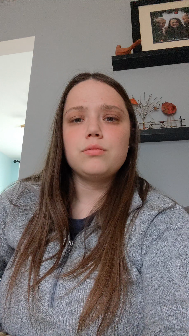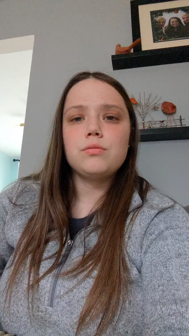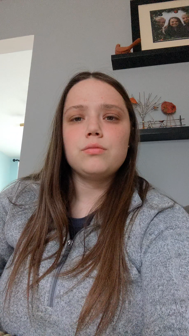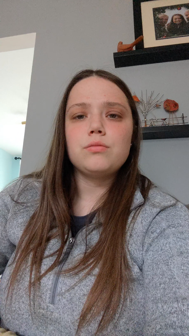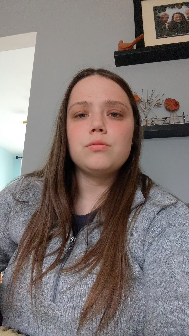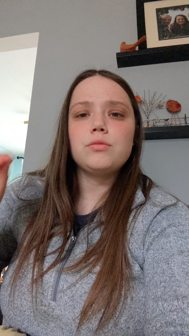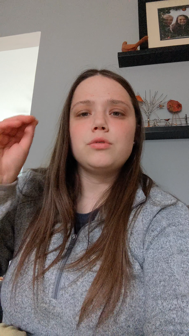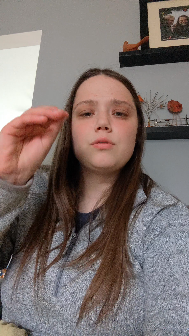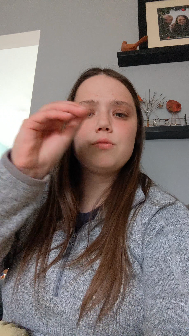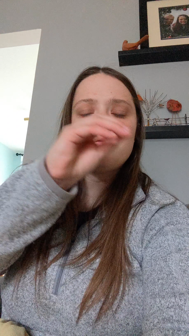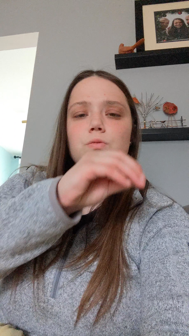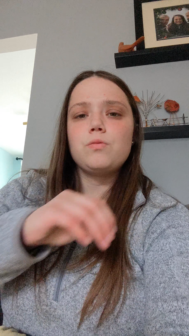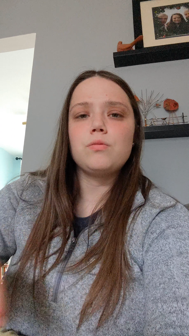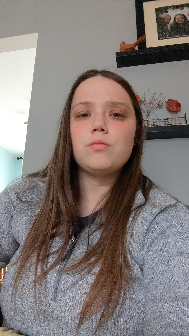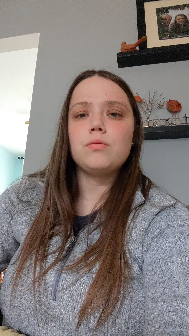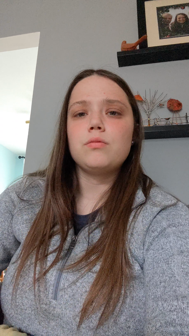dinosaur